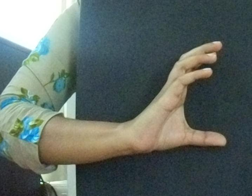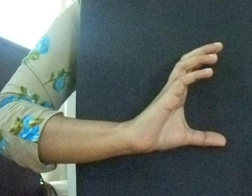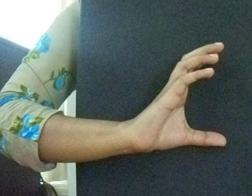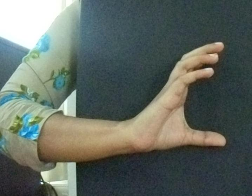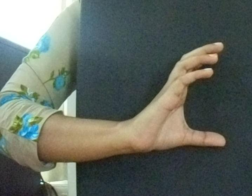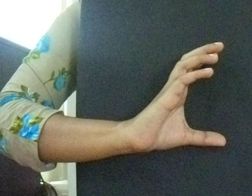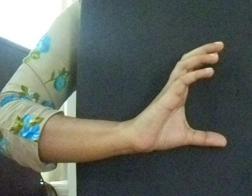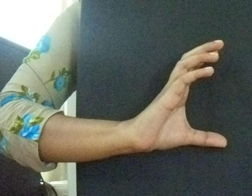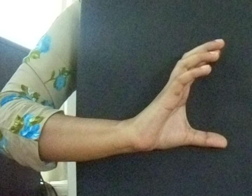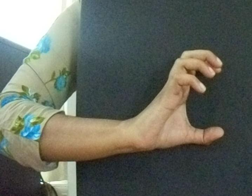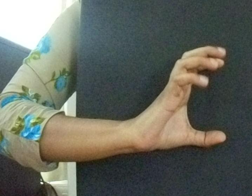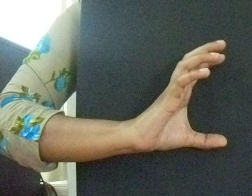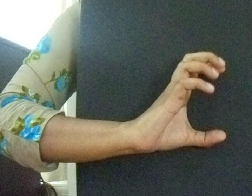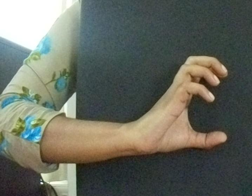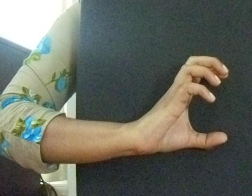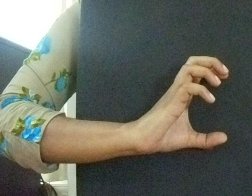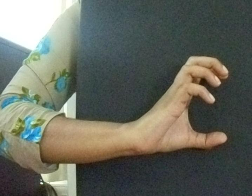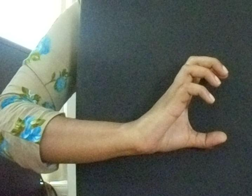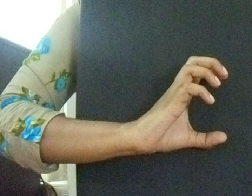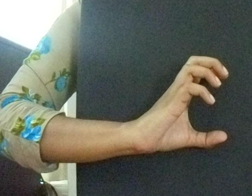pain